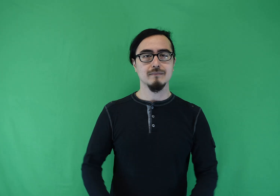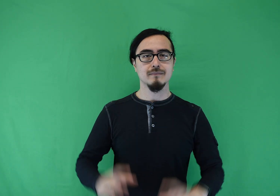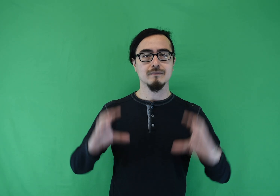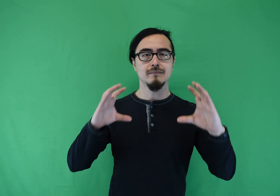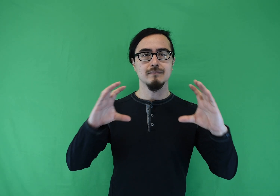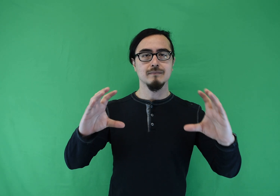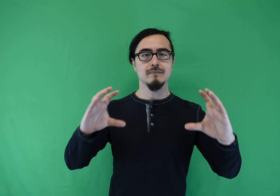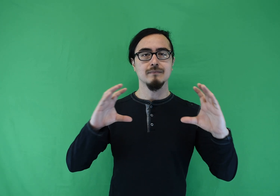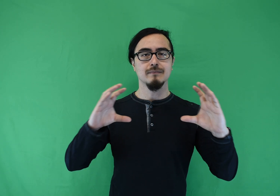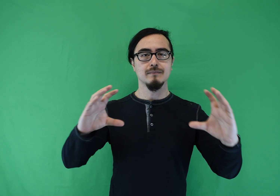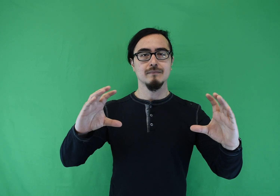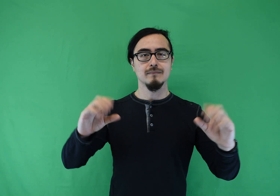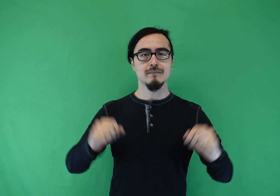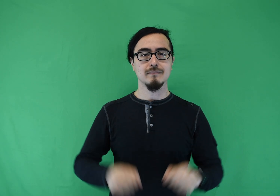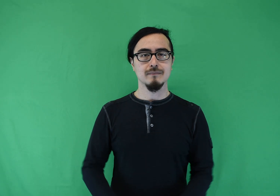cuidar